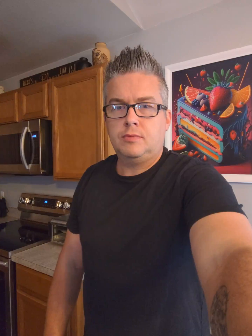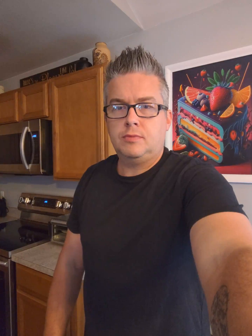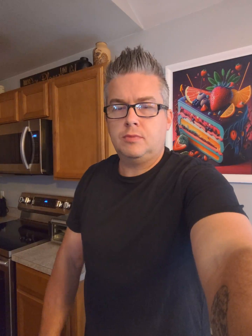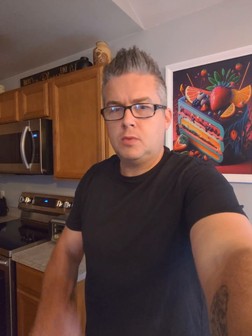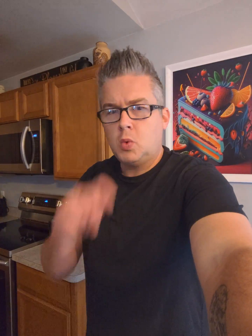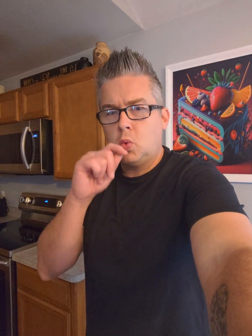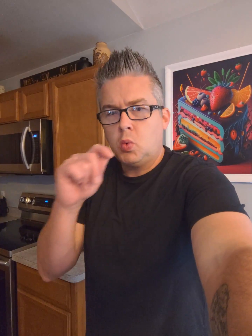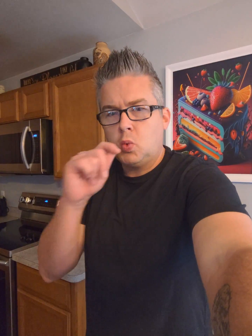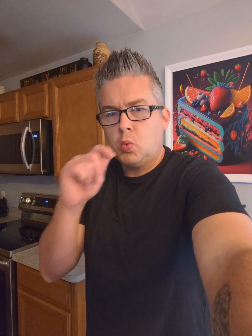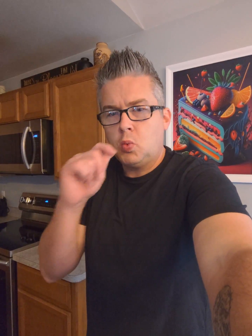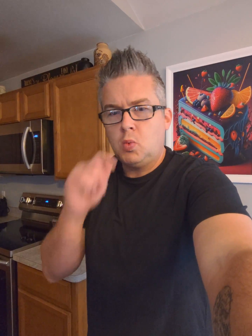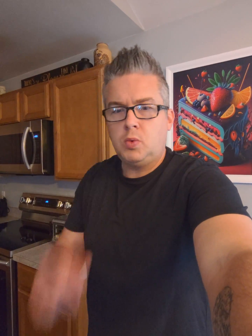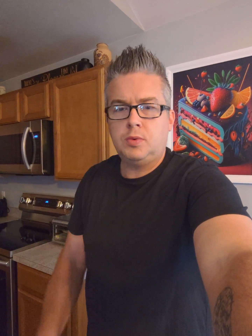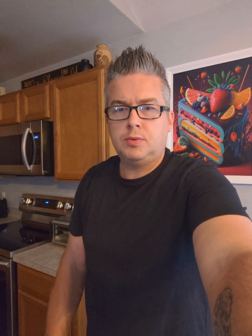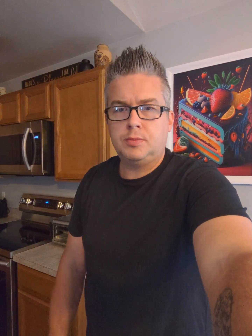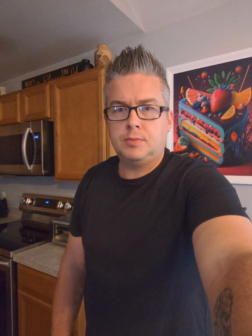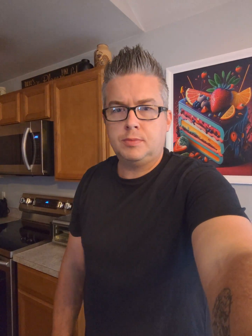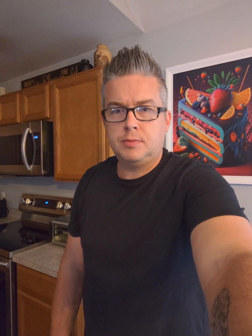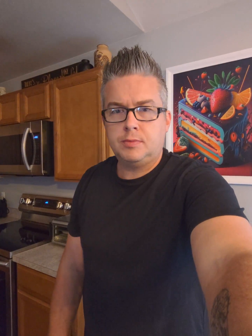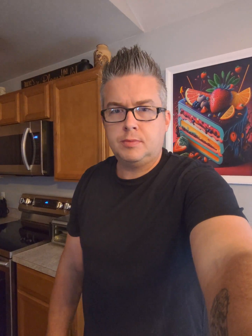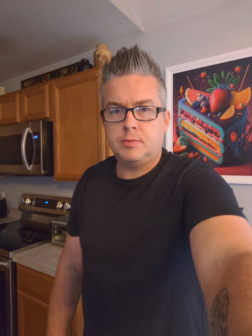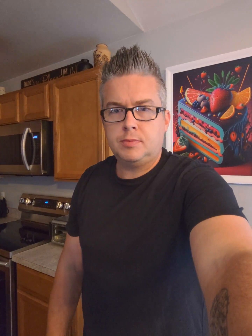popsicle